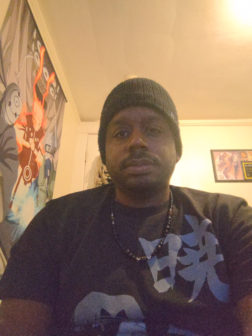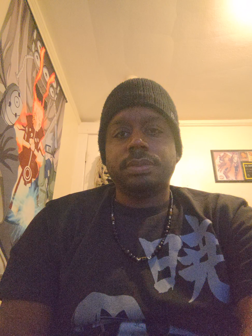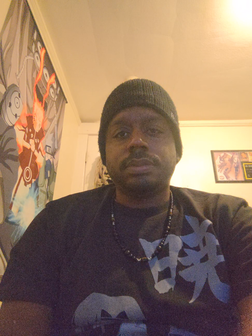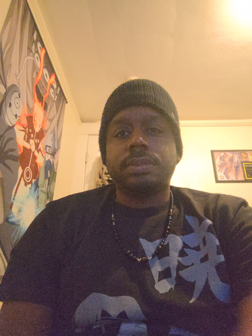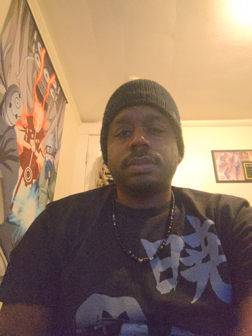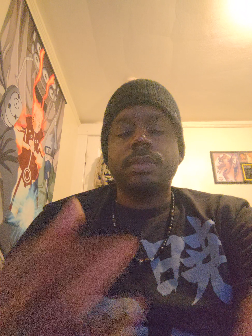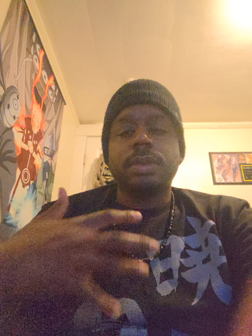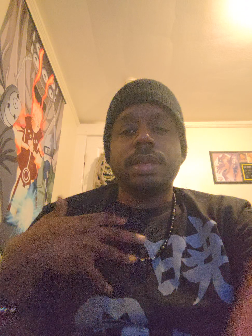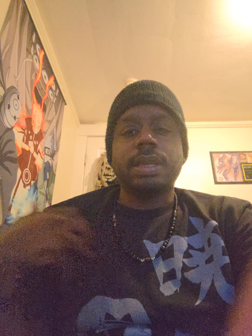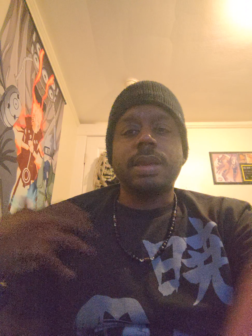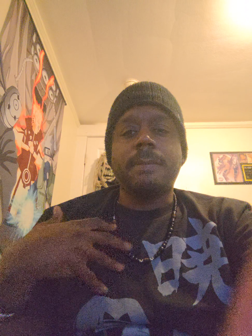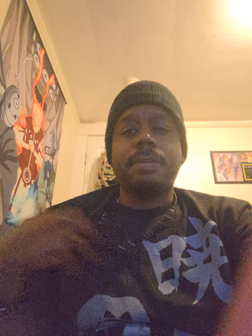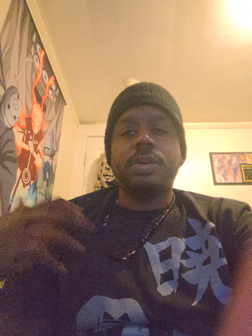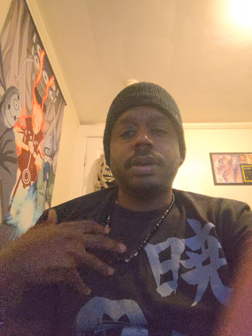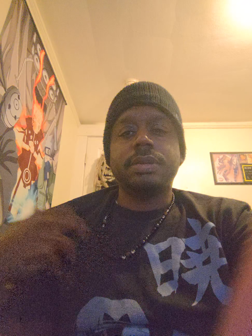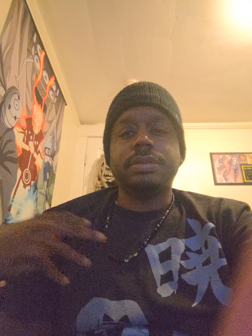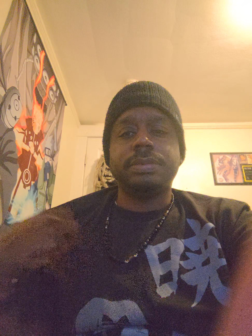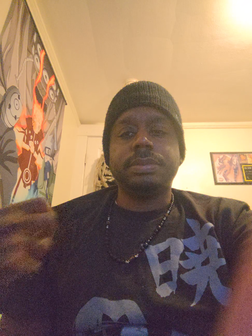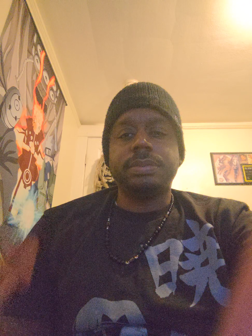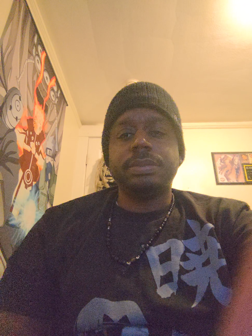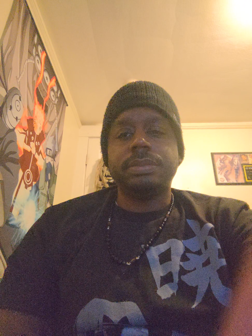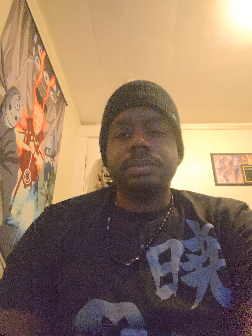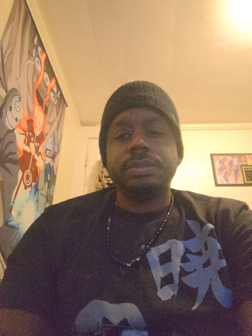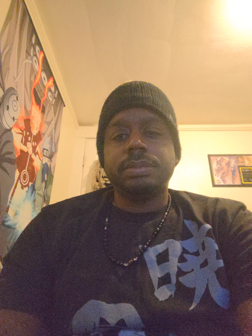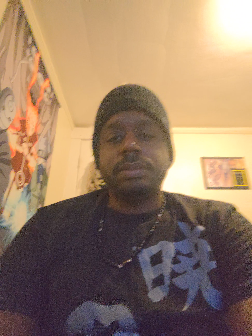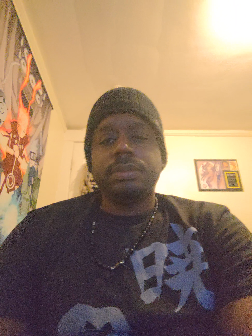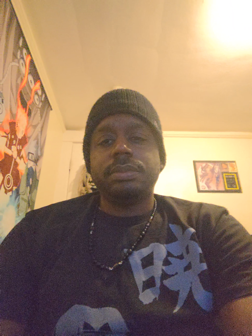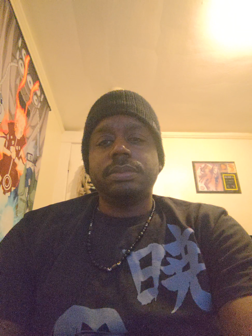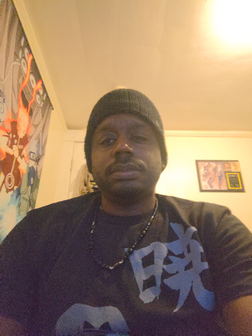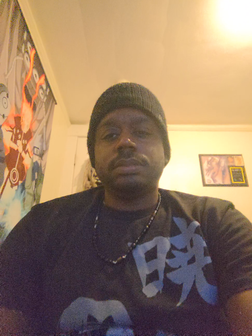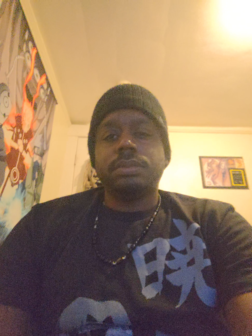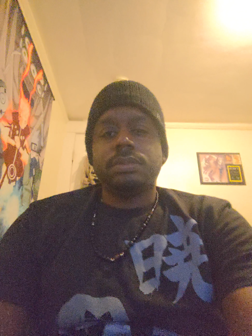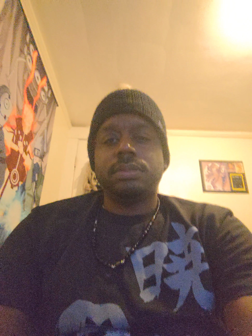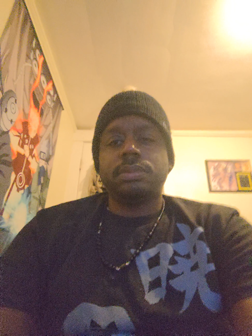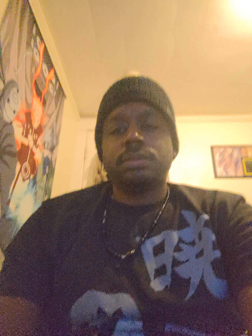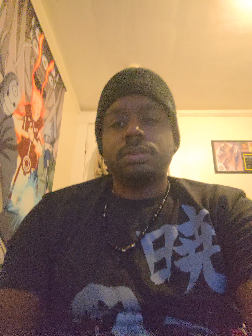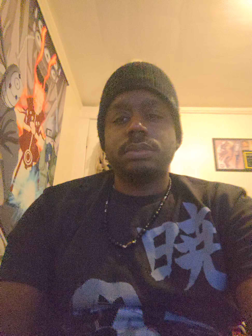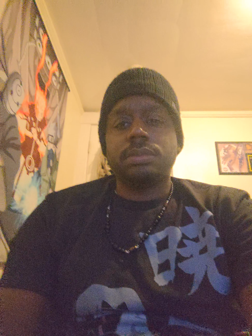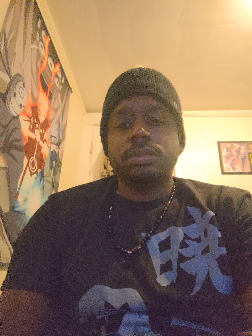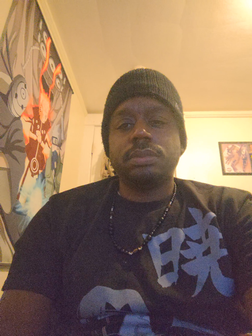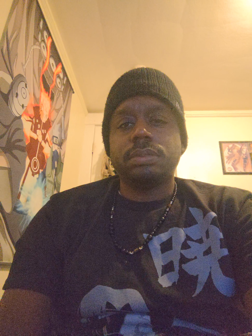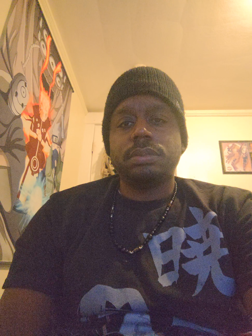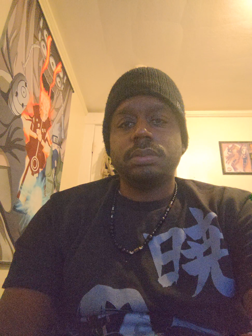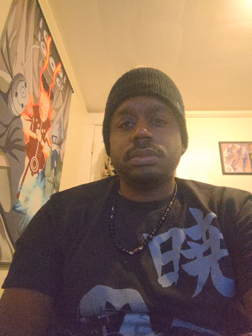zebra